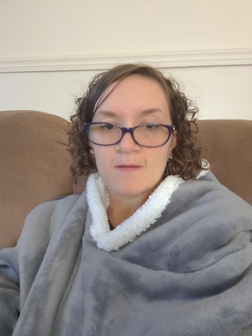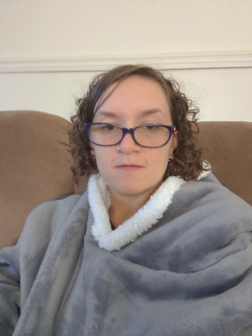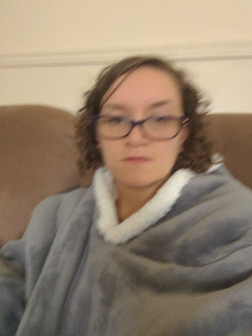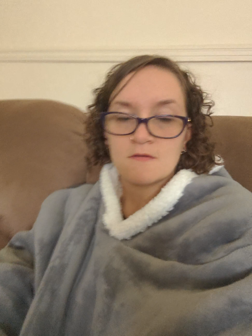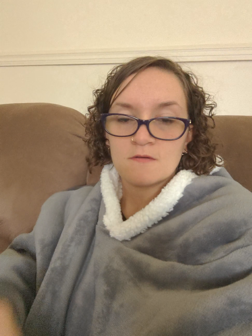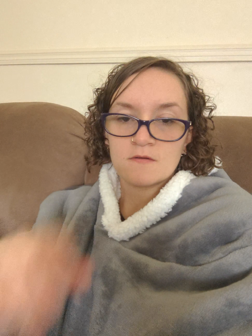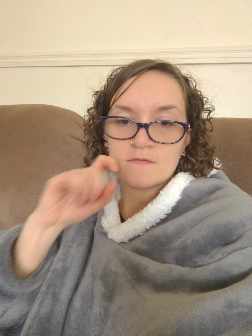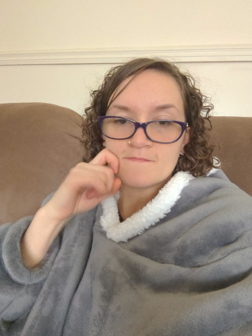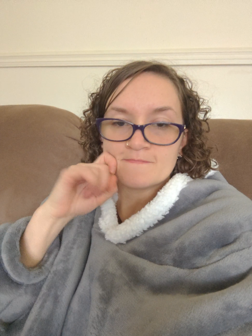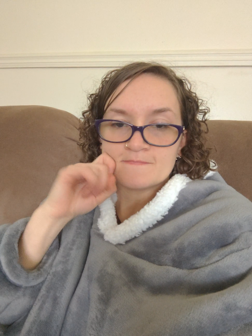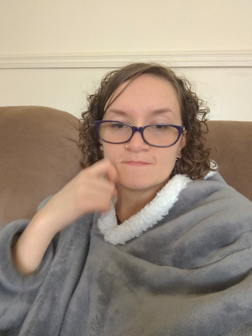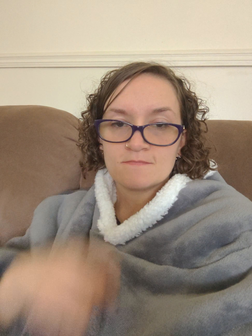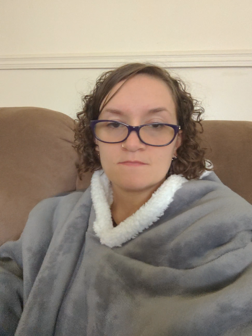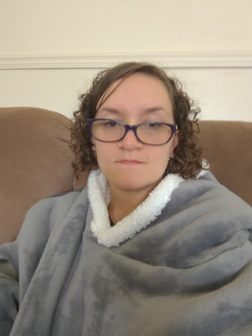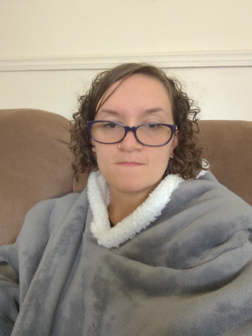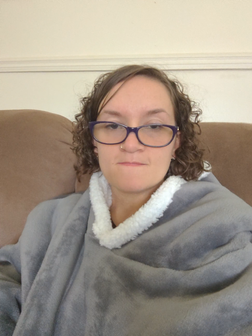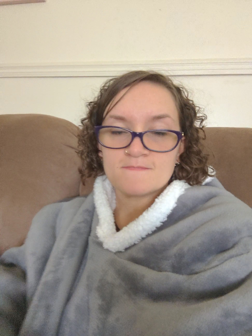apple